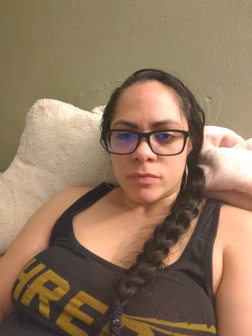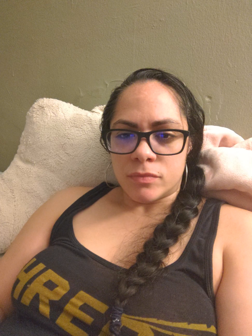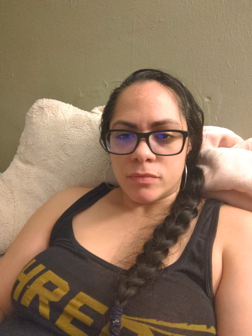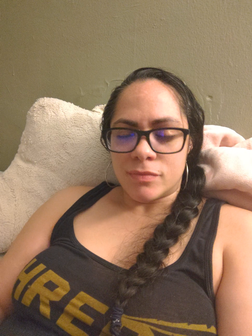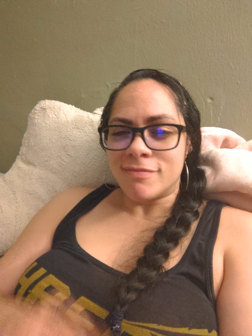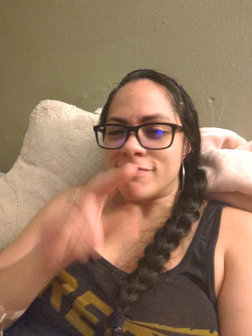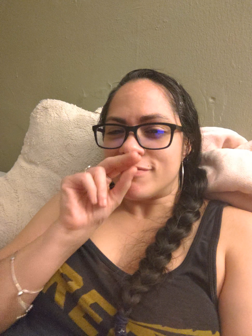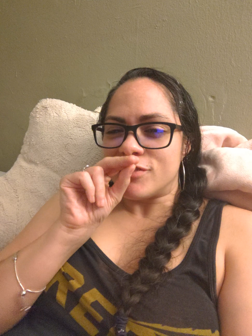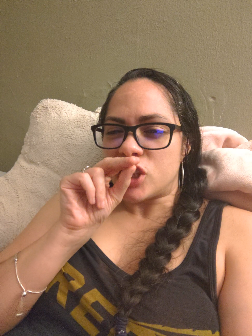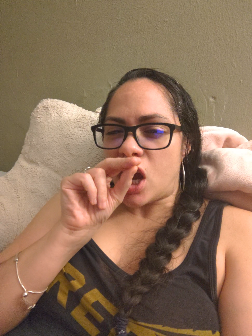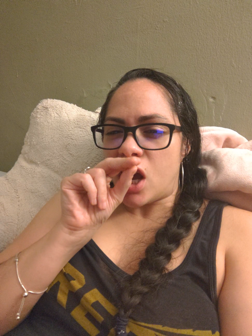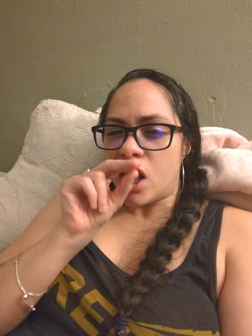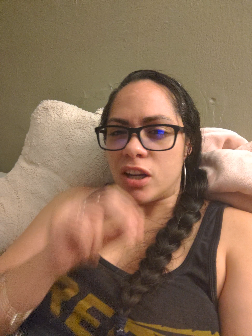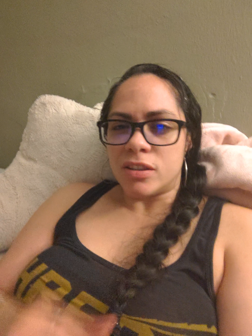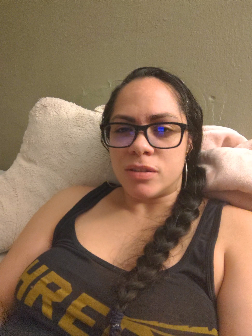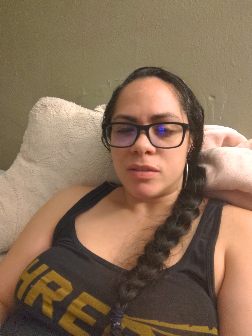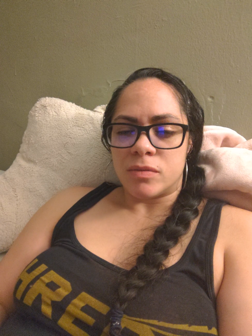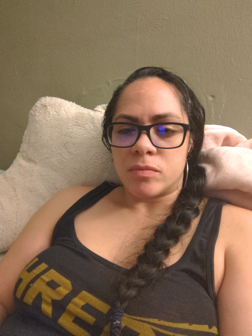duck